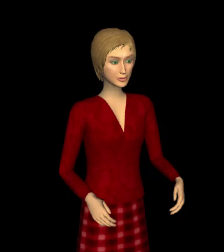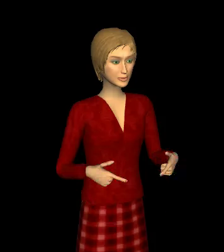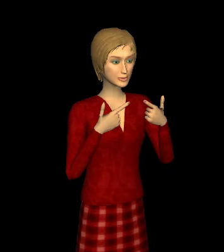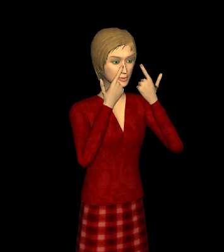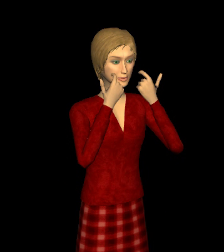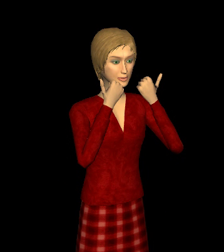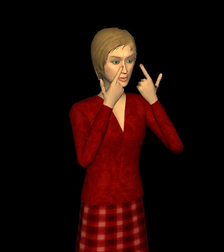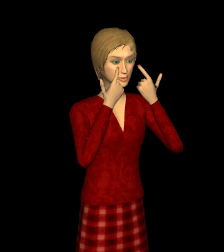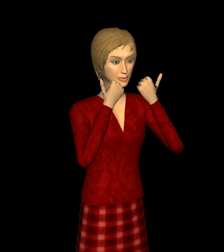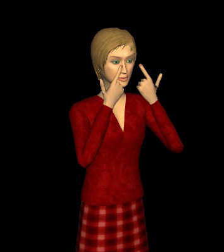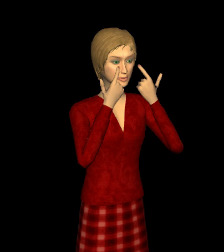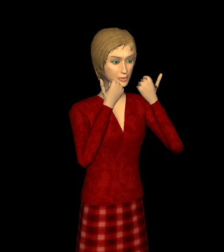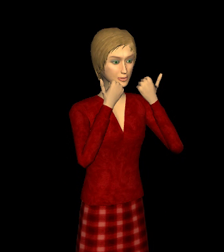يبكي